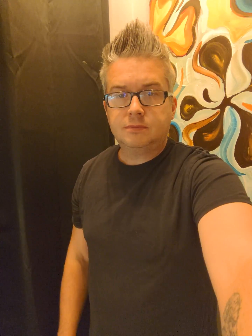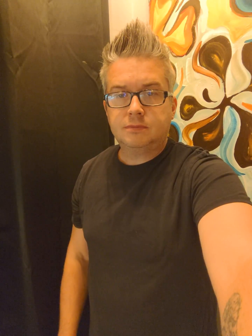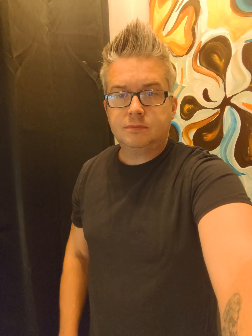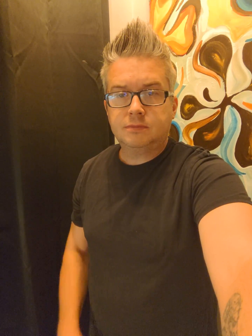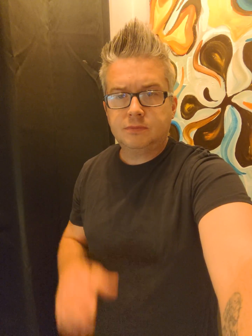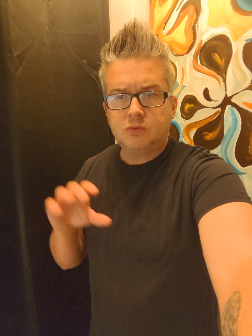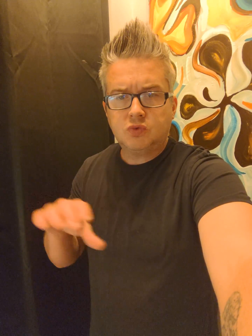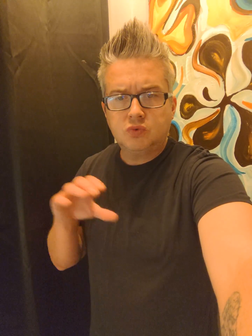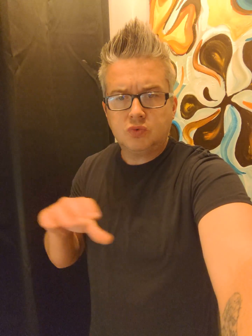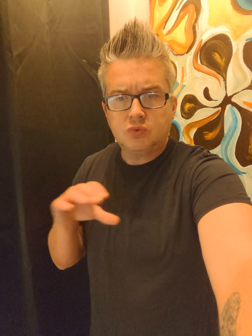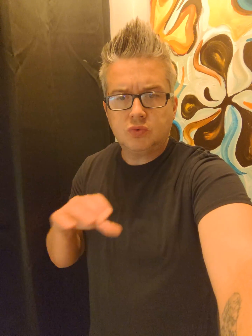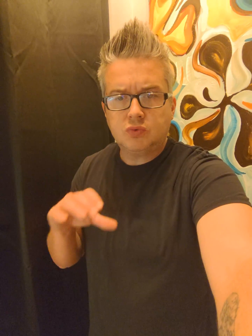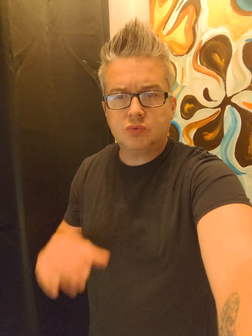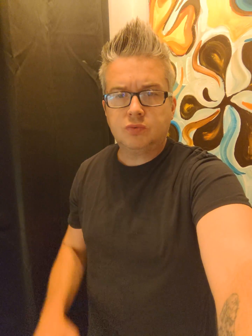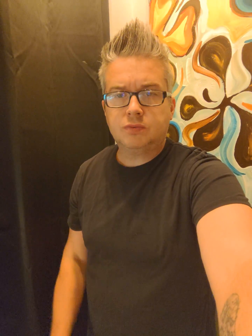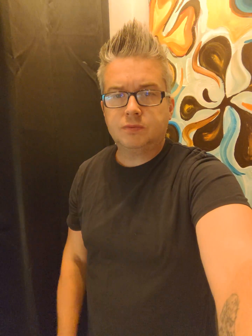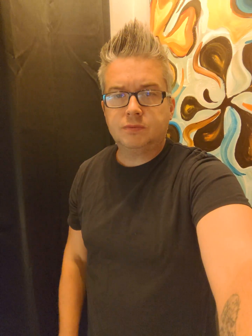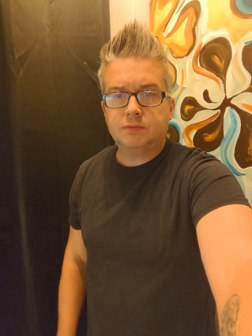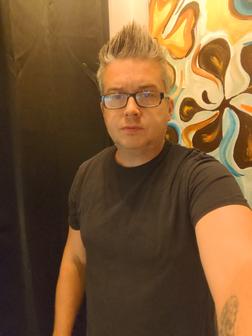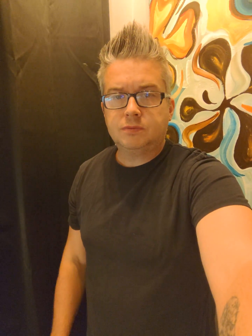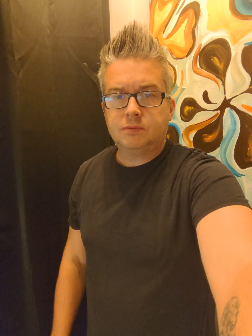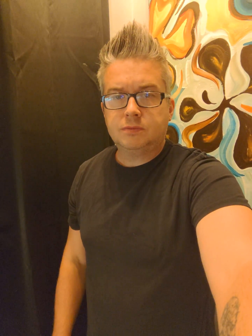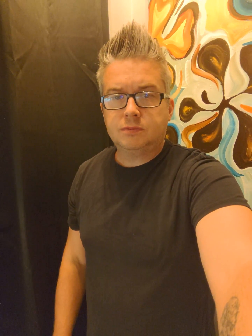does